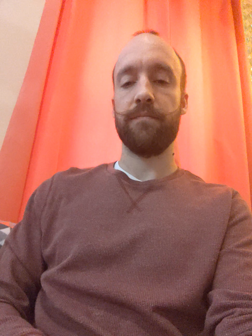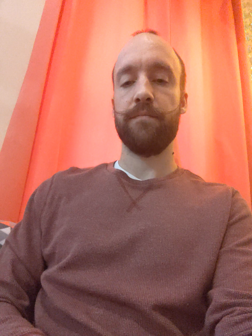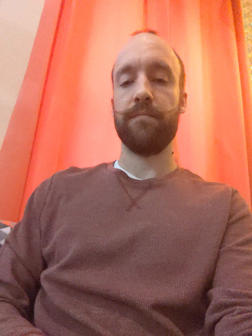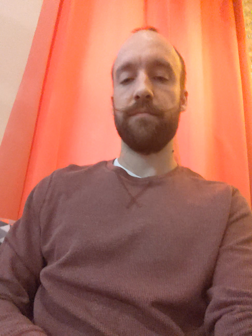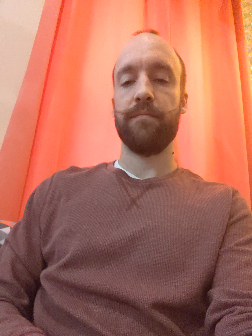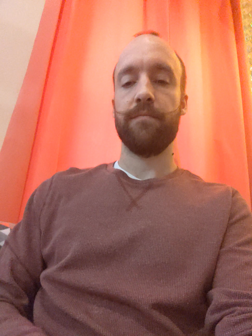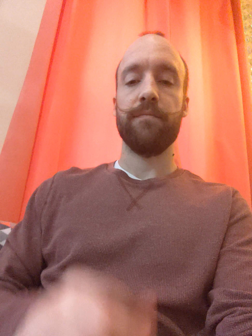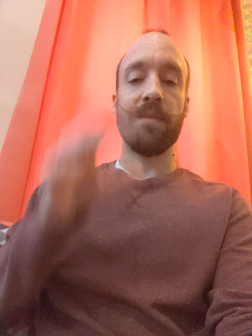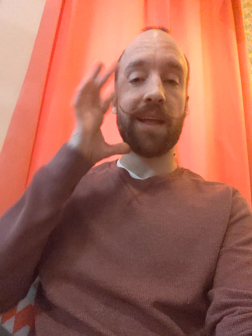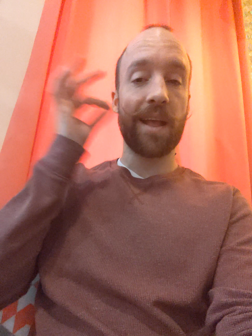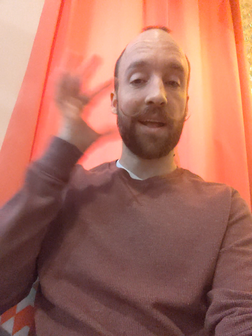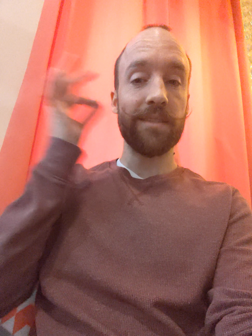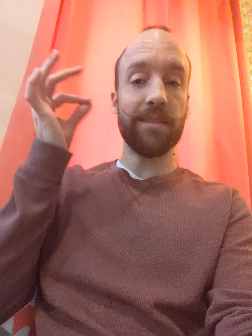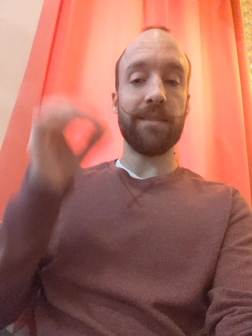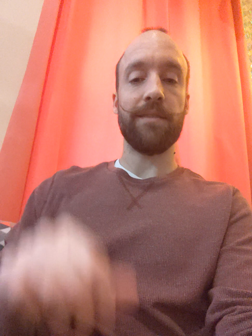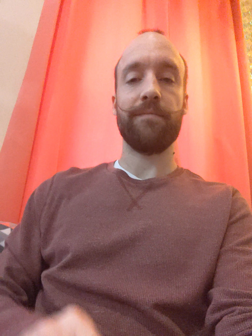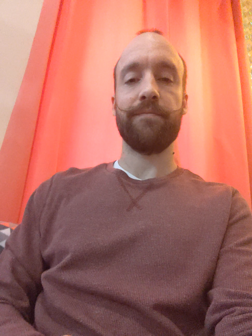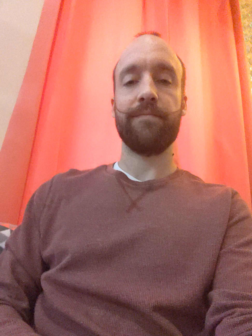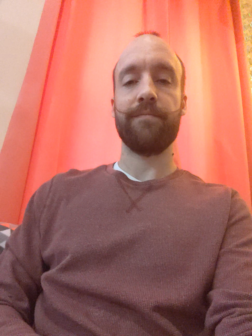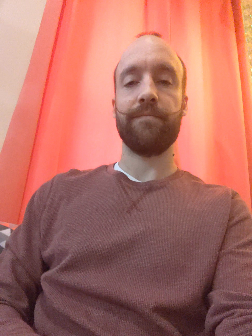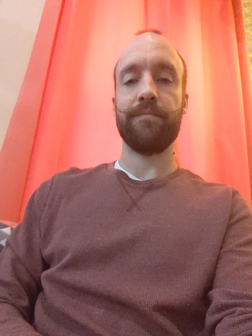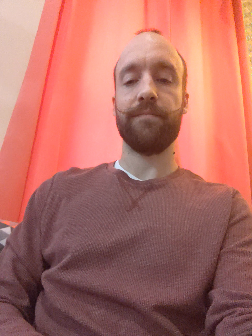cat